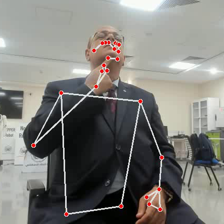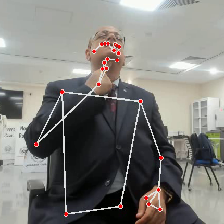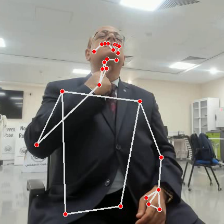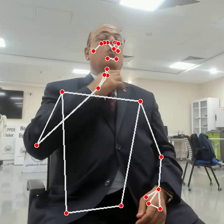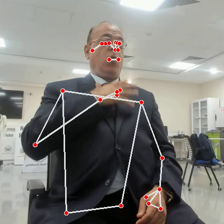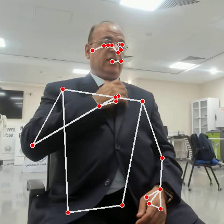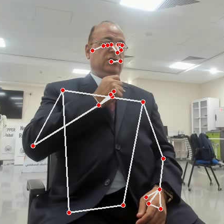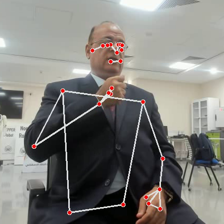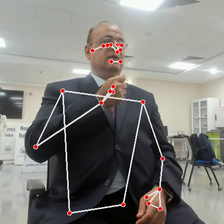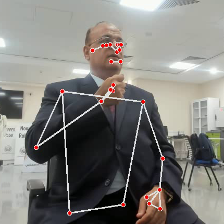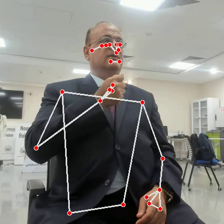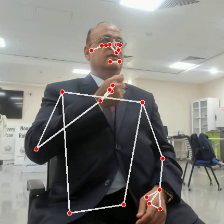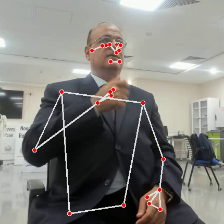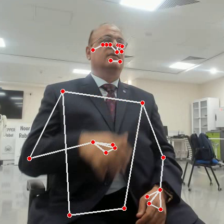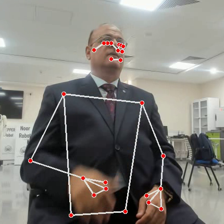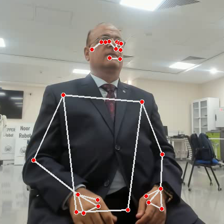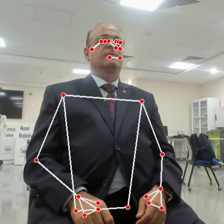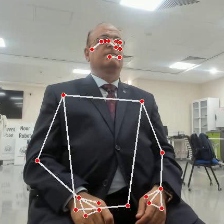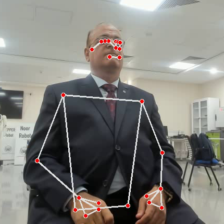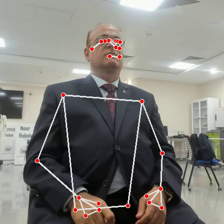whashny